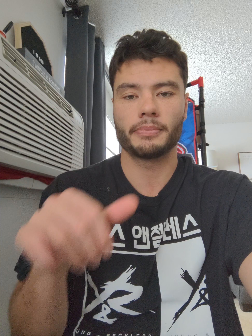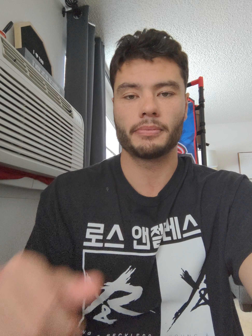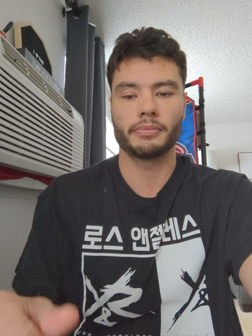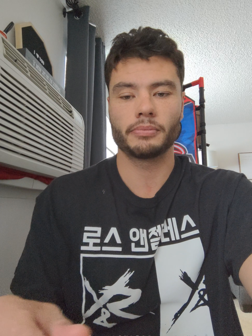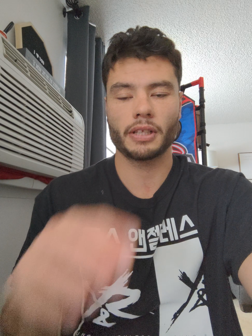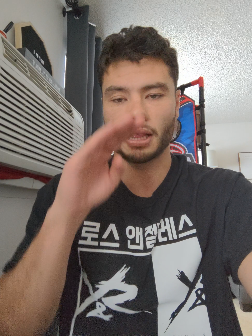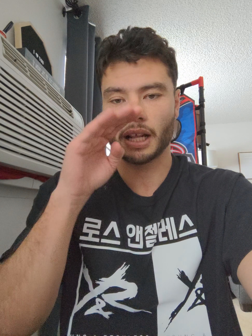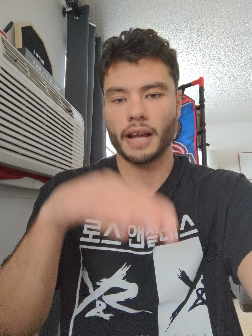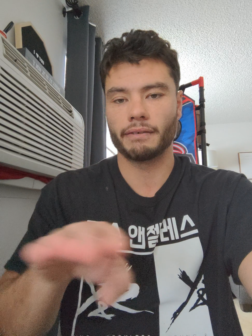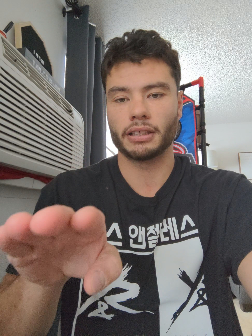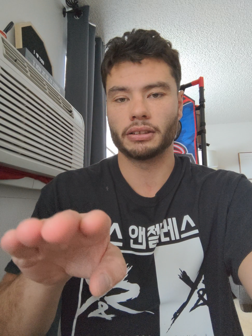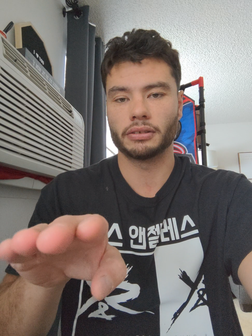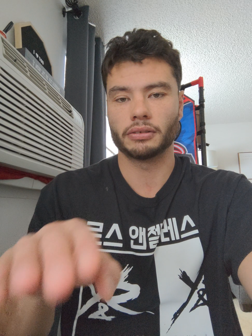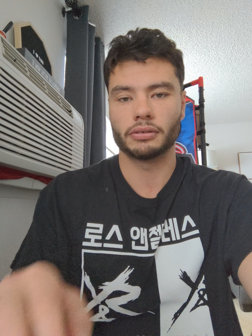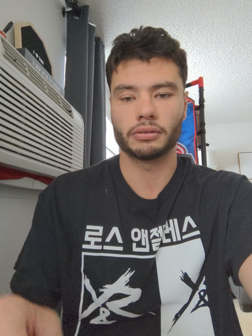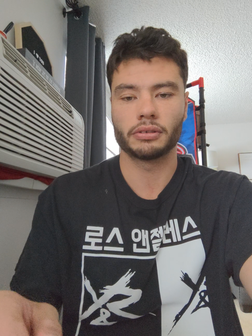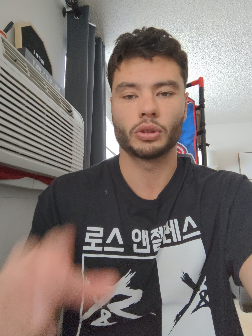elephant